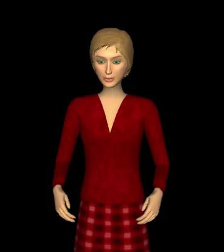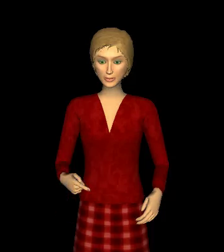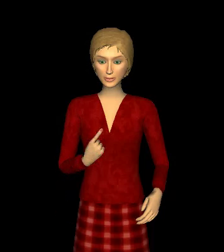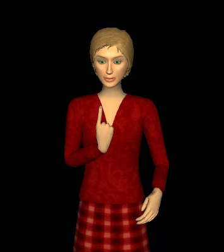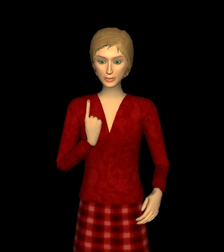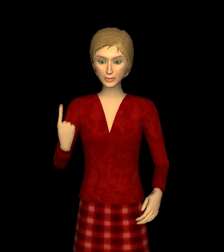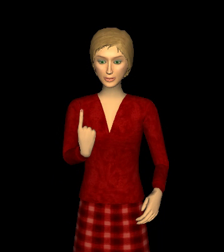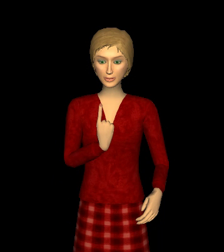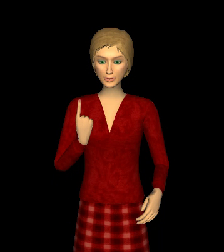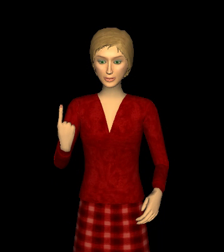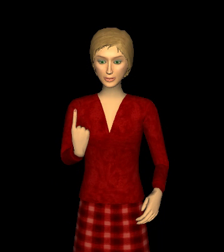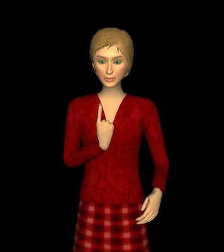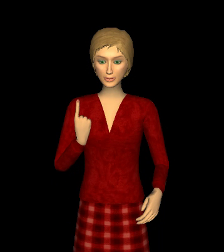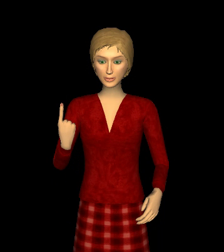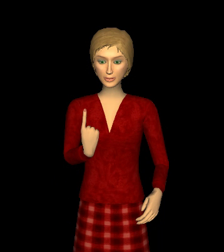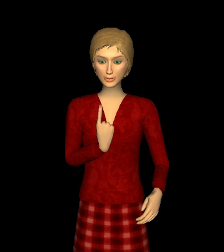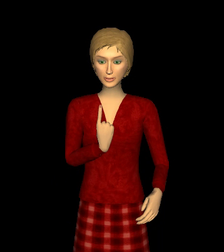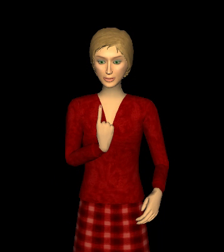يدير